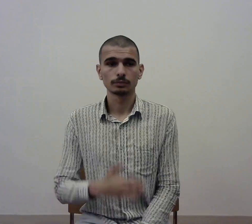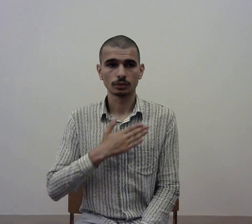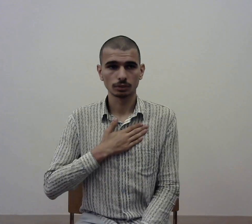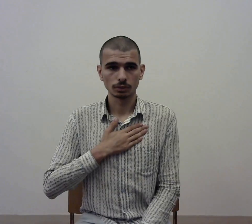mən